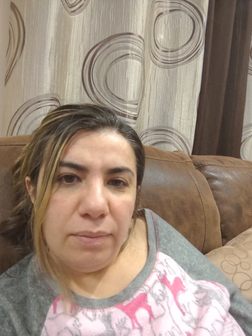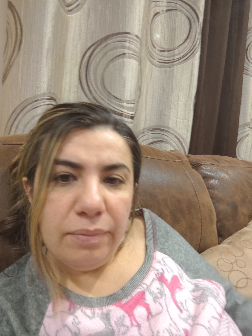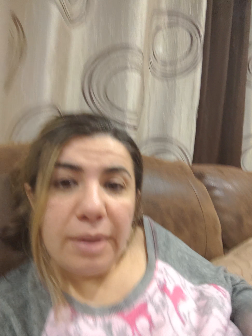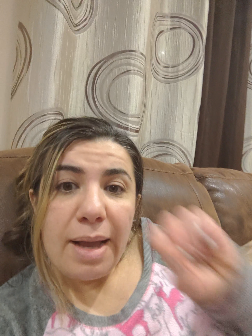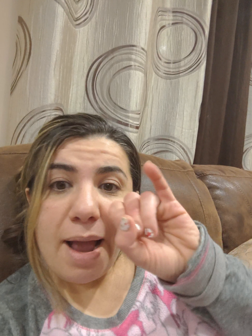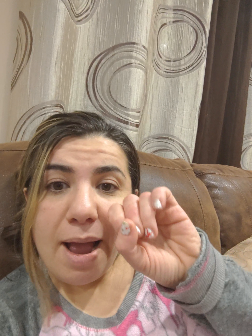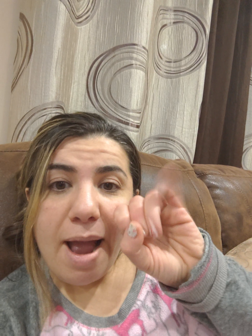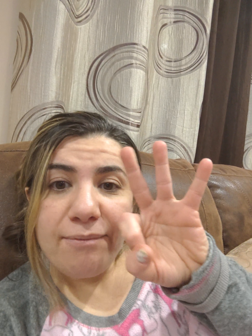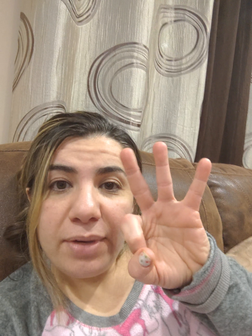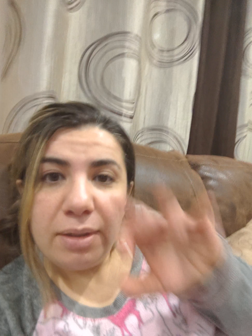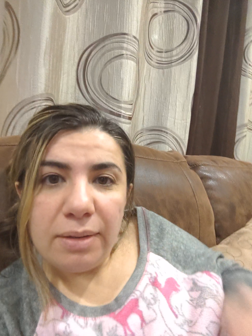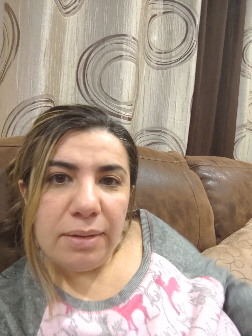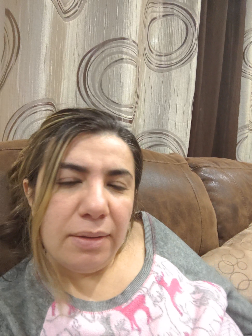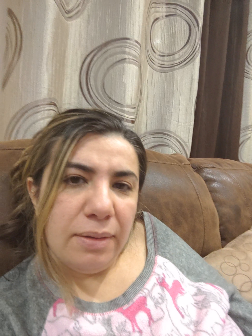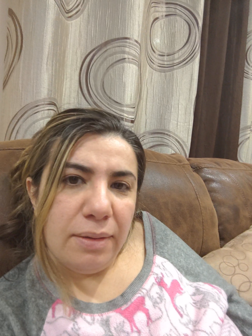if